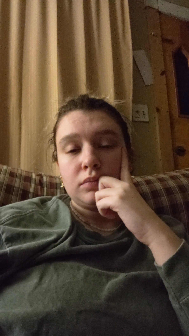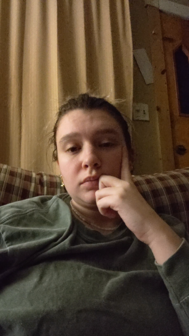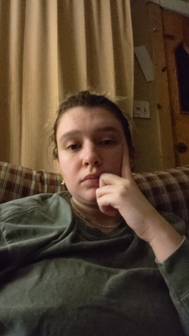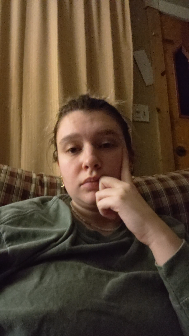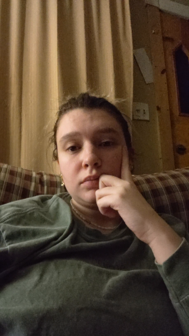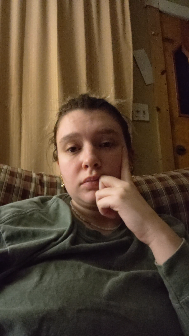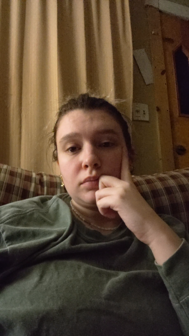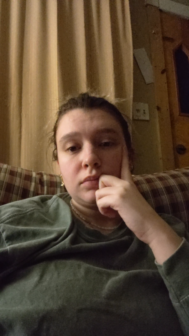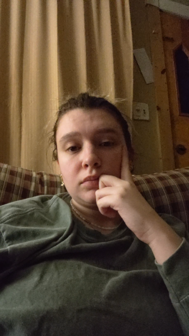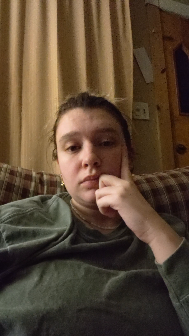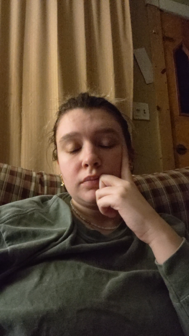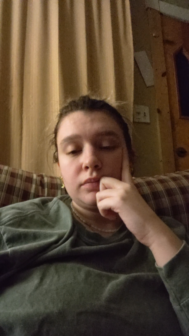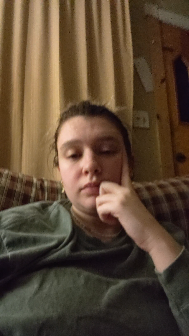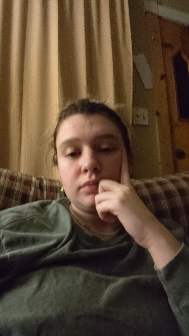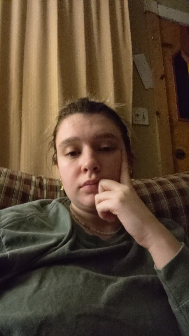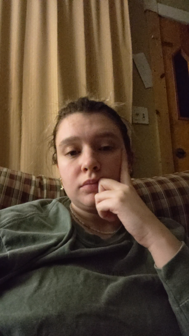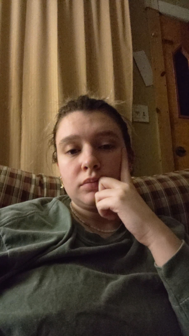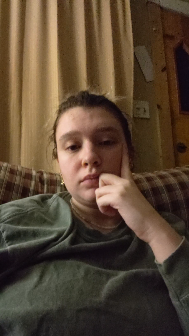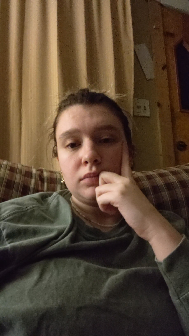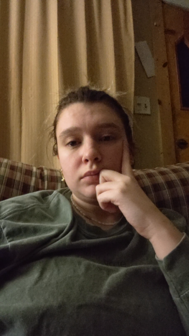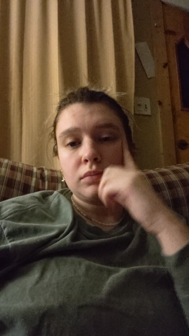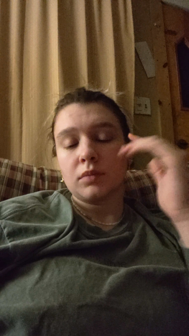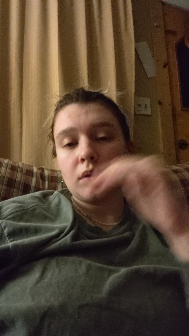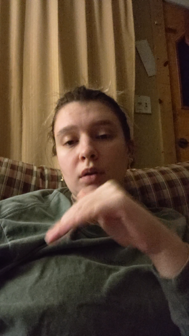doctor